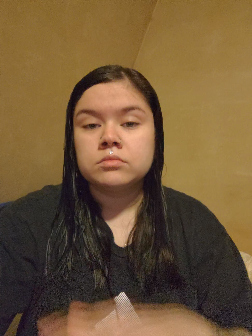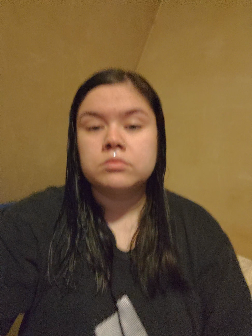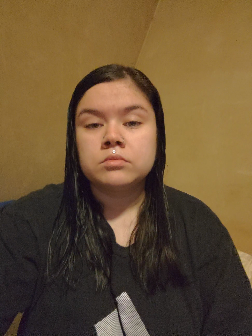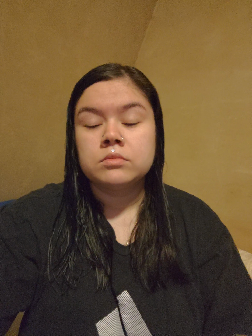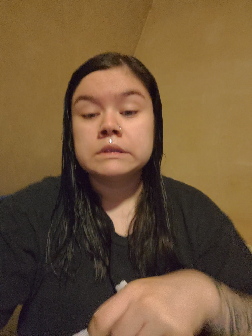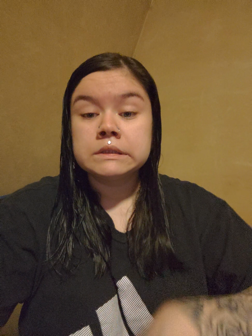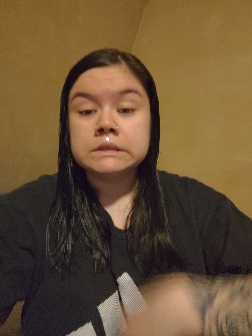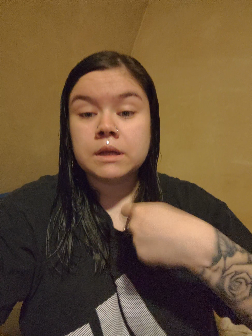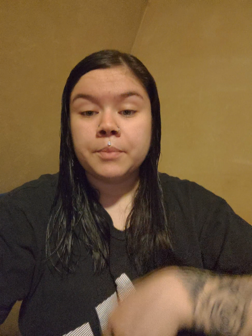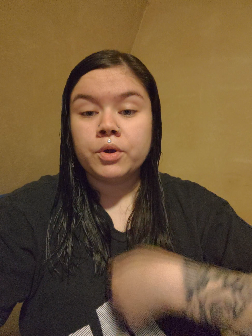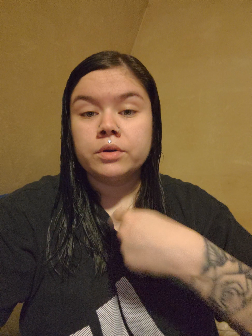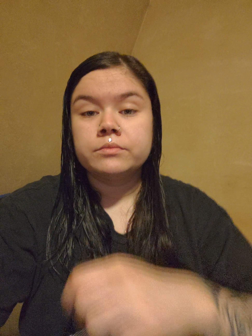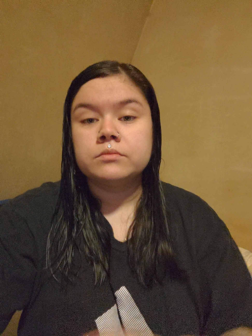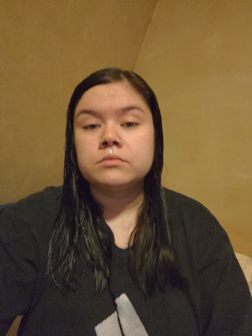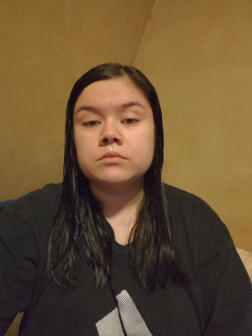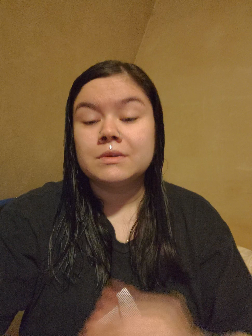zipper